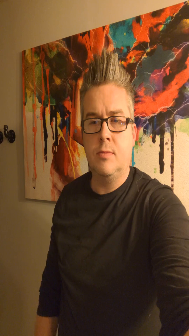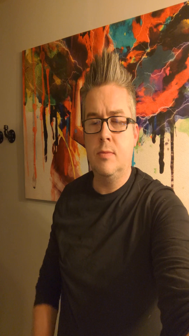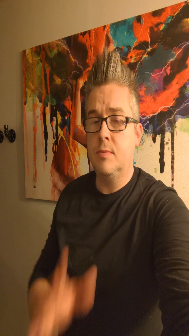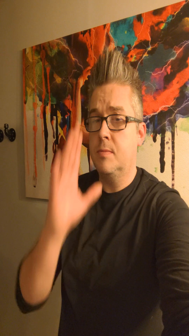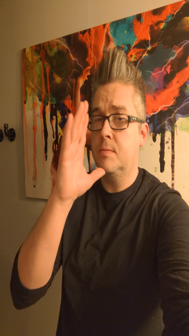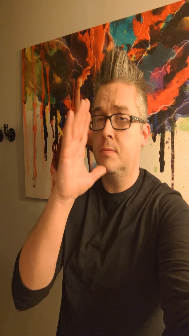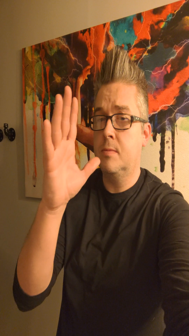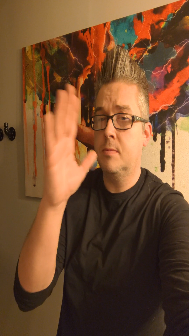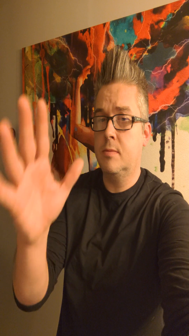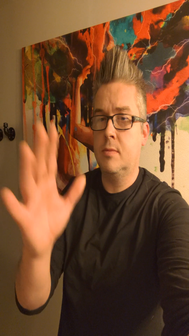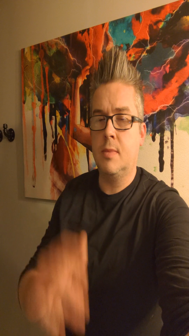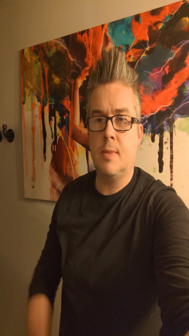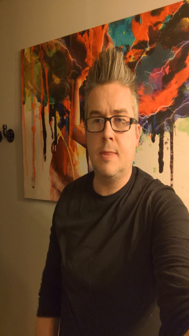grandma